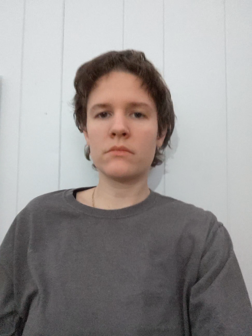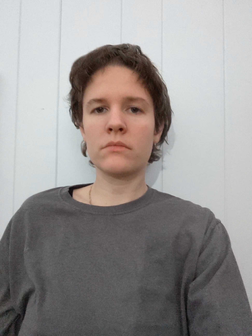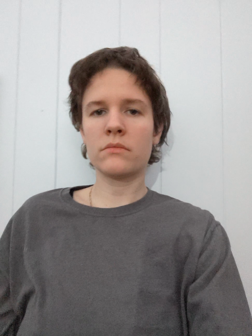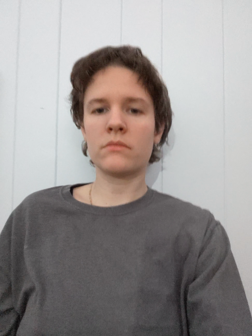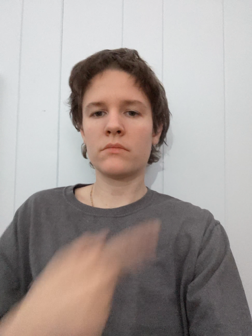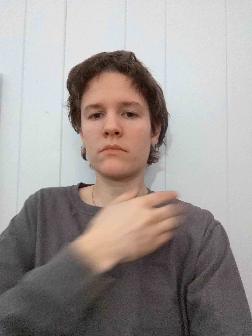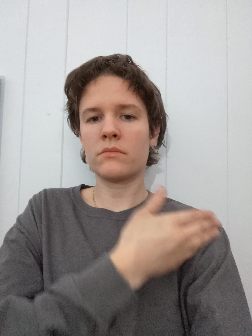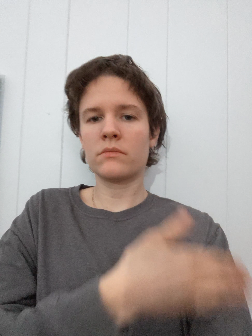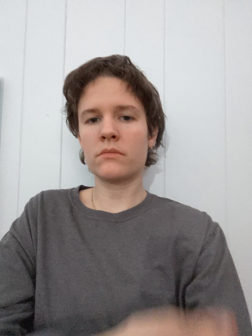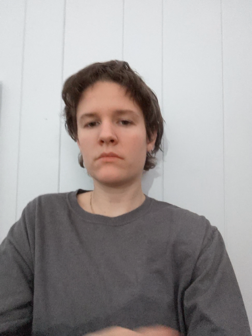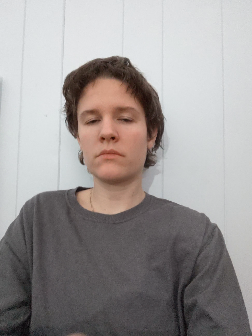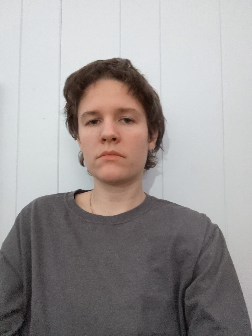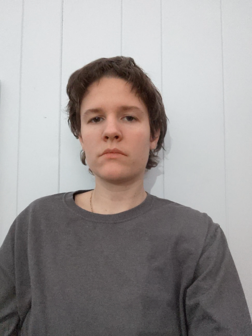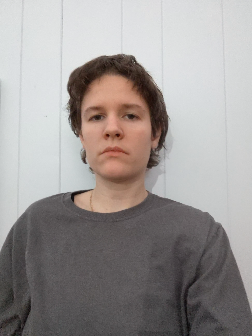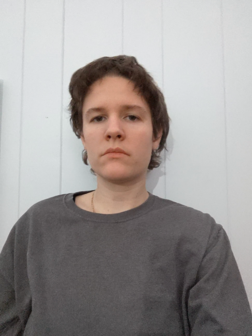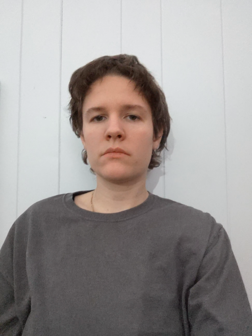arm